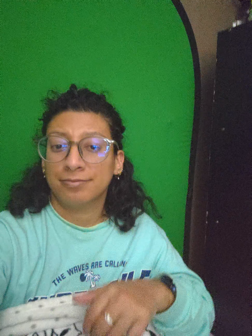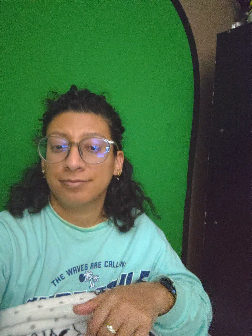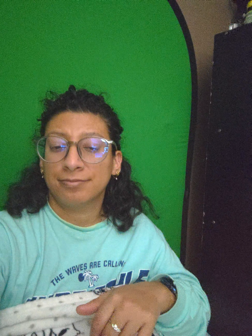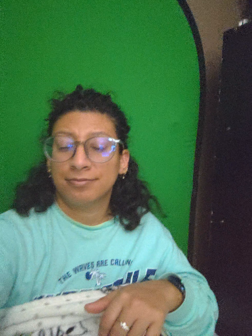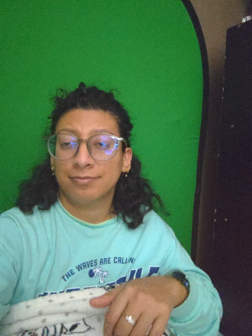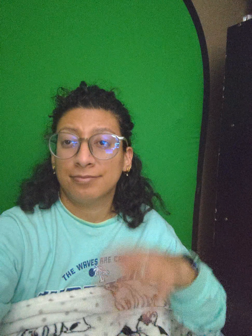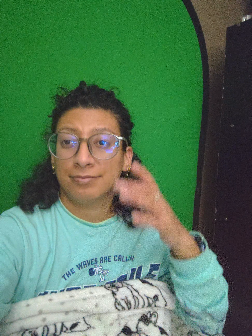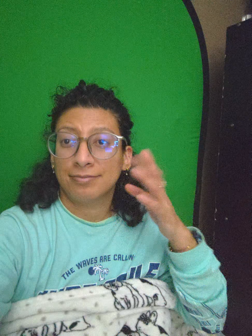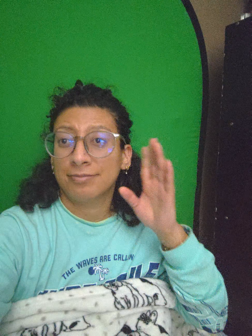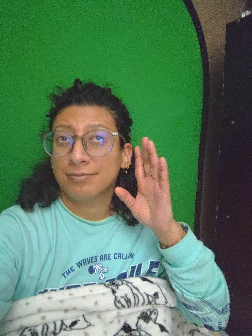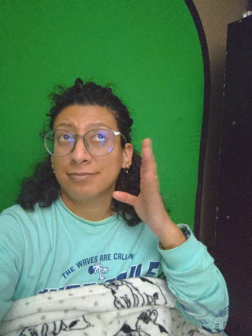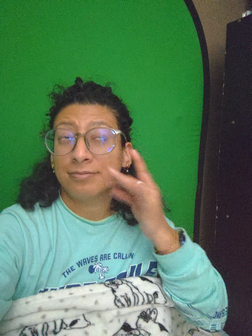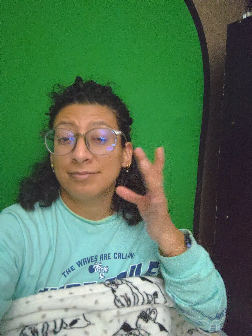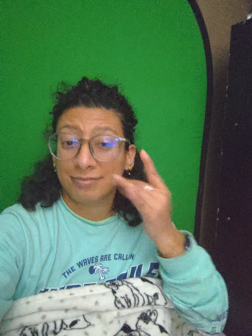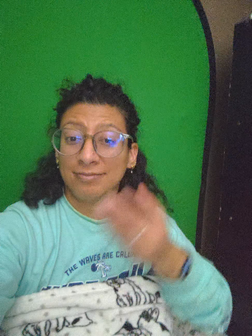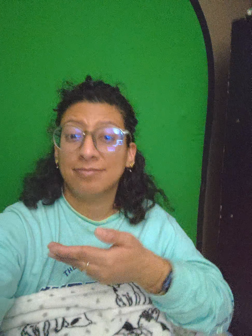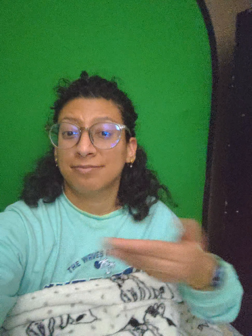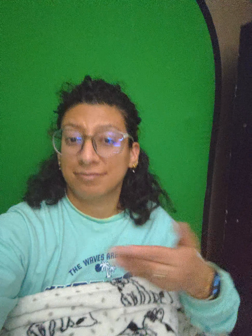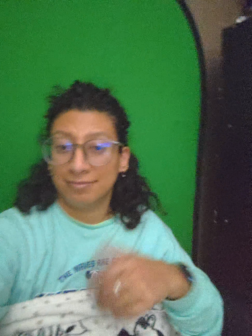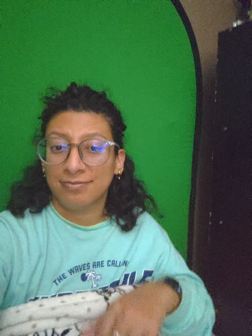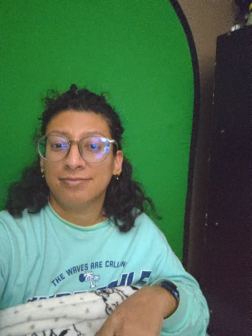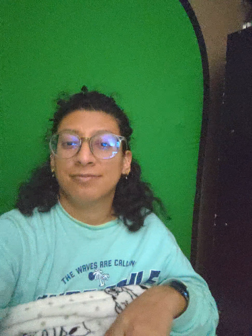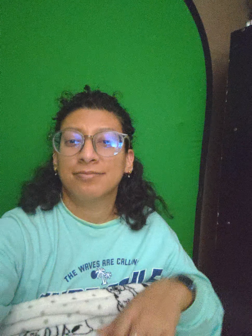kitty